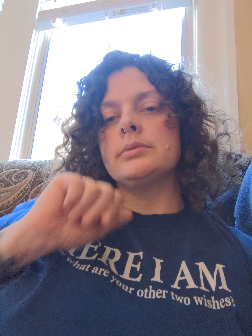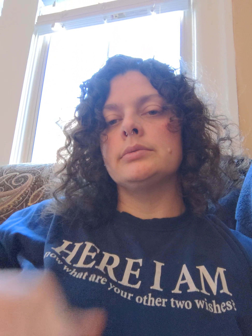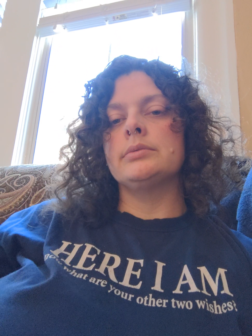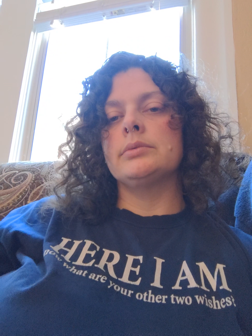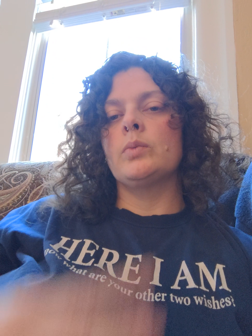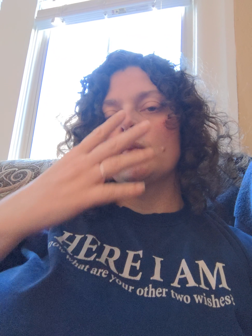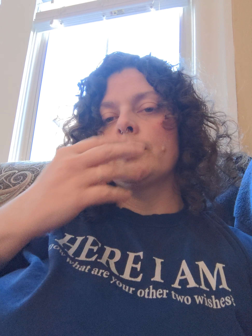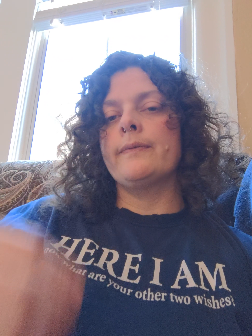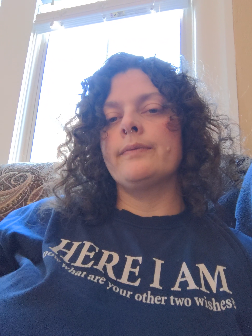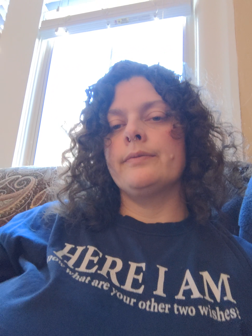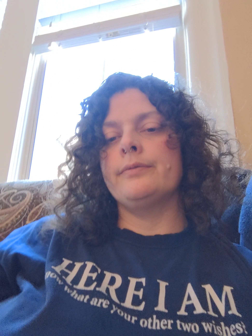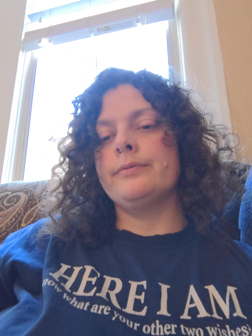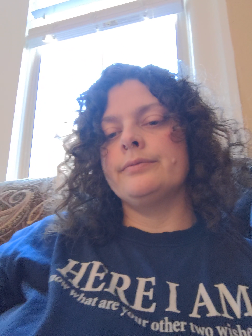wolf